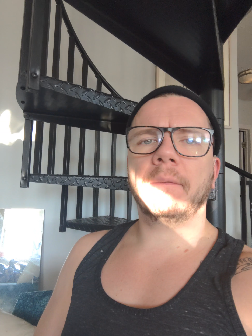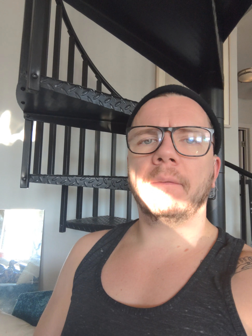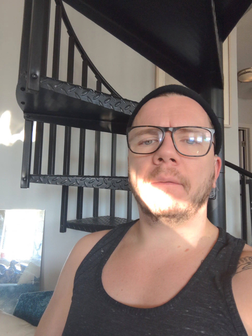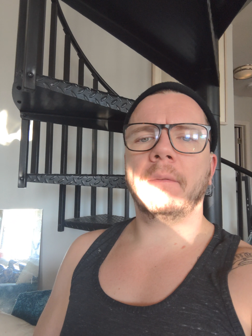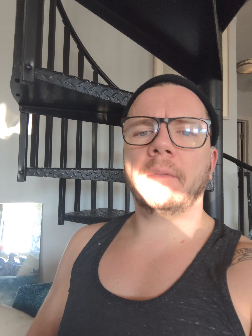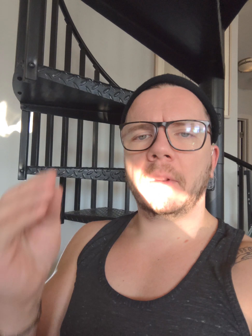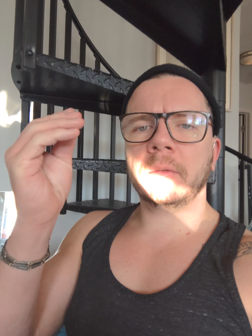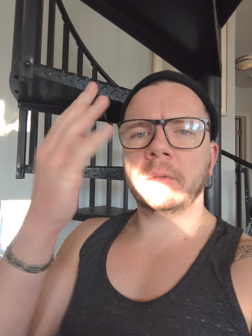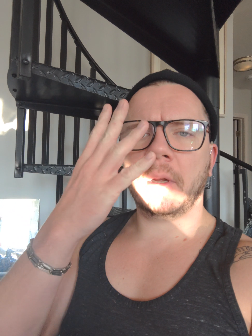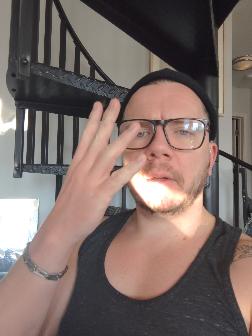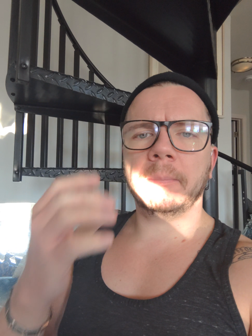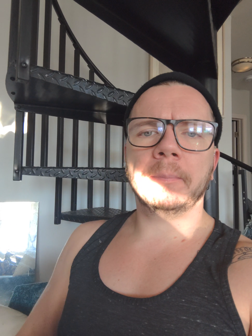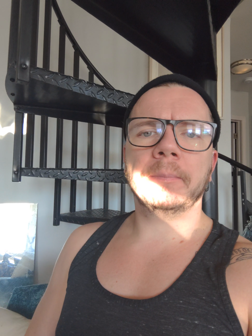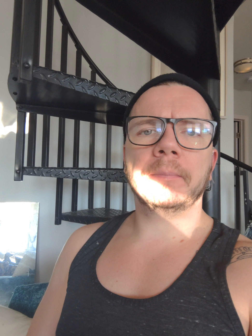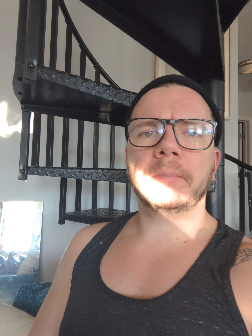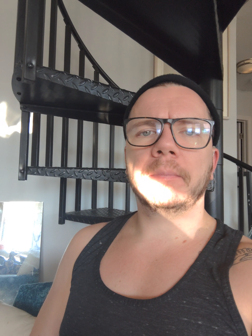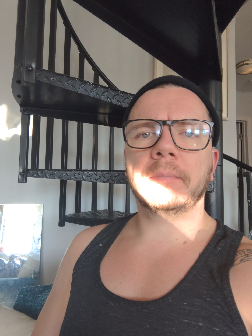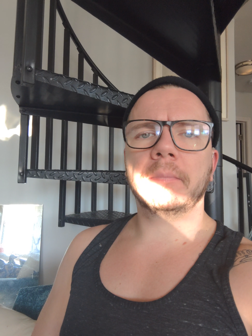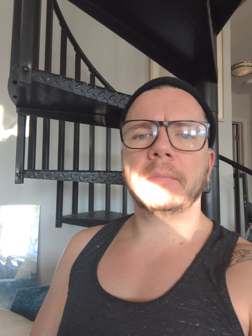sun